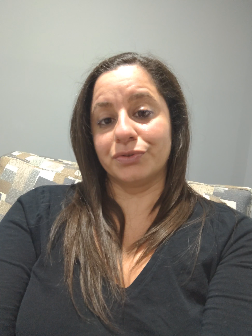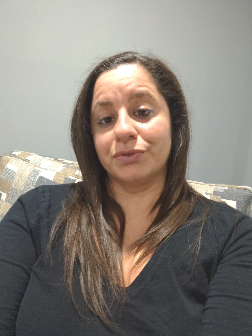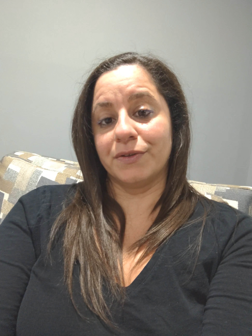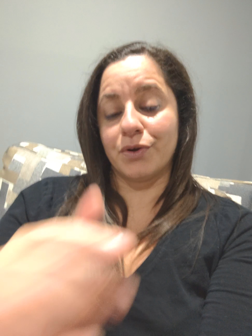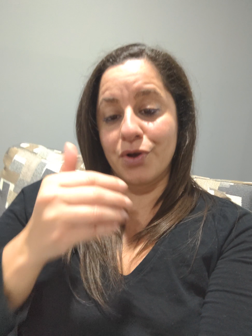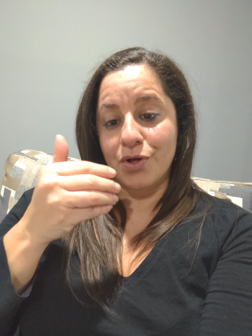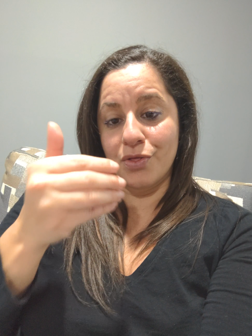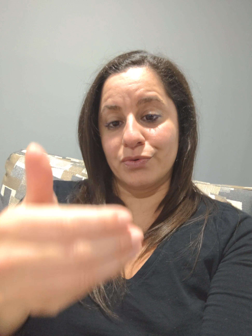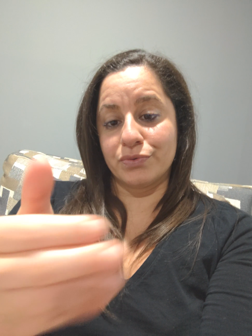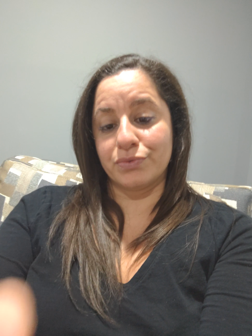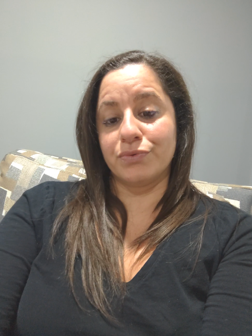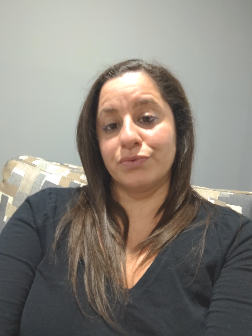close